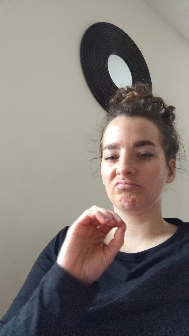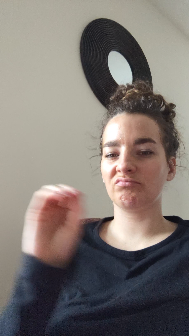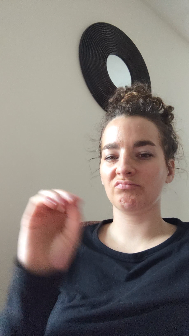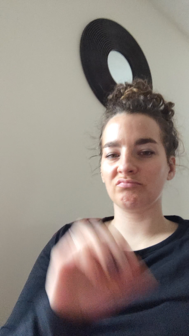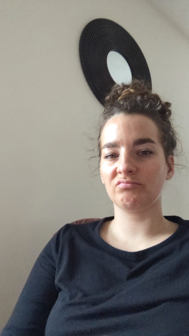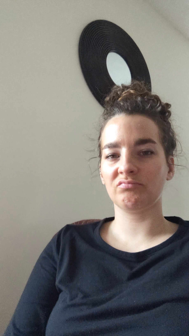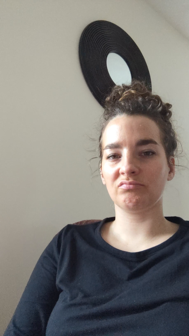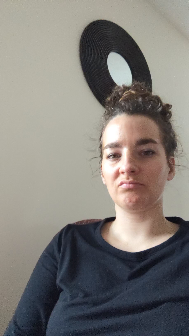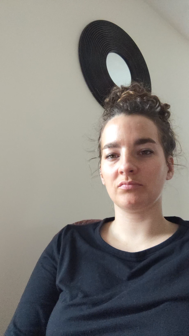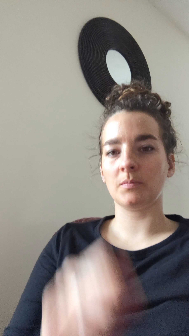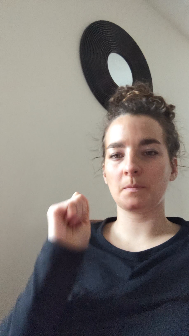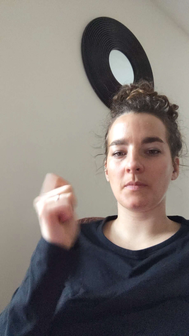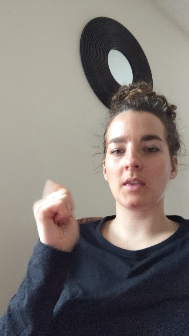bat